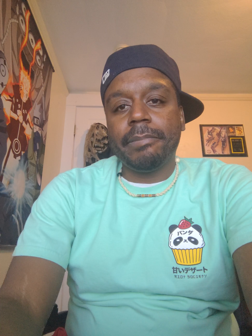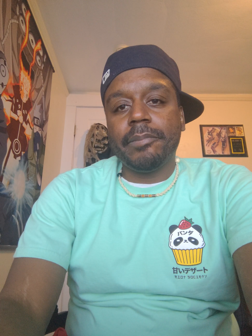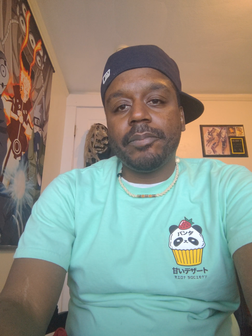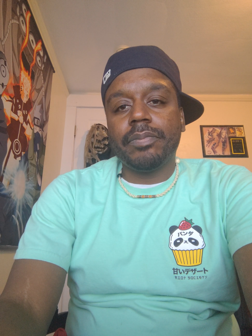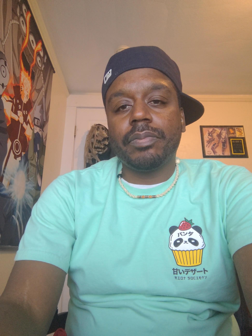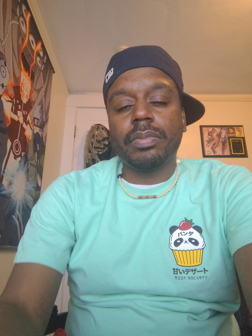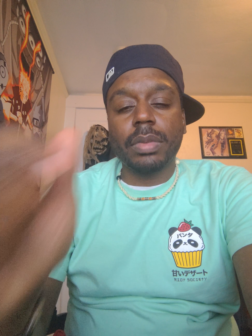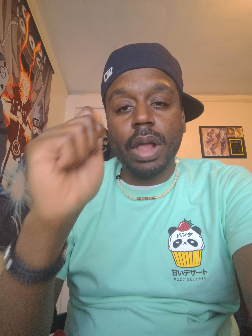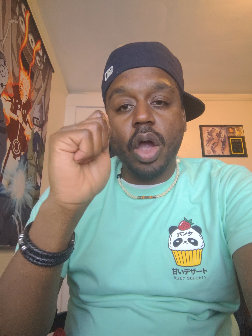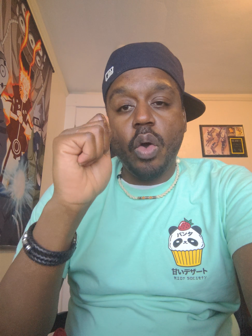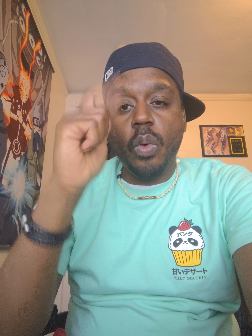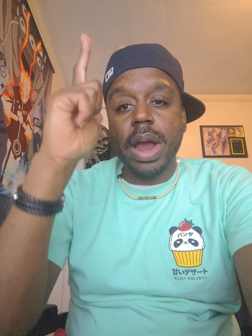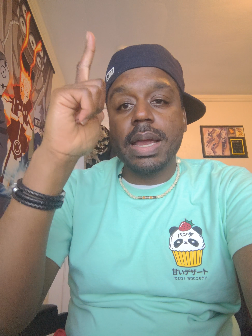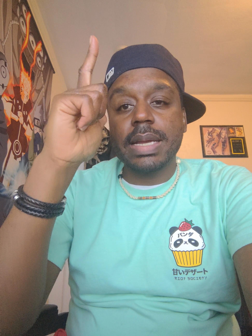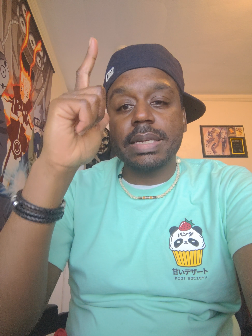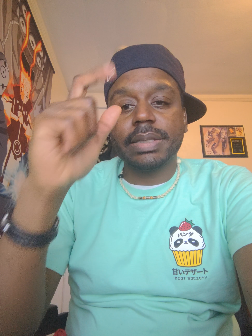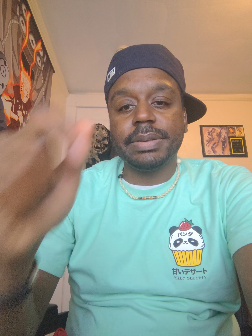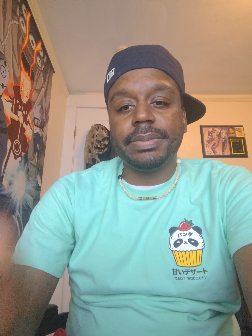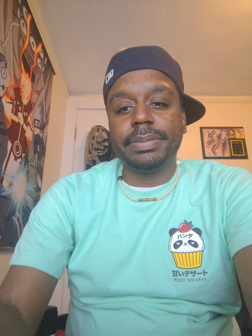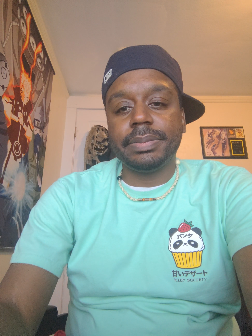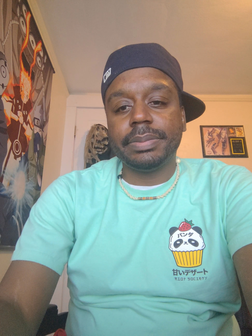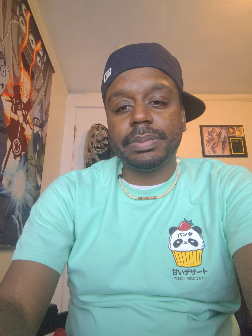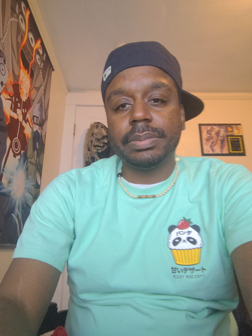awake